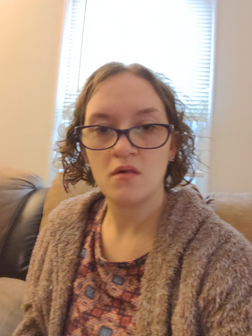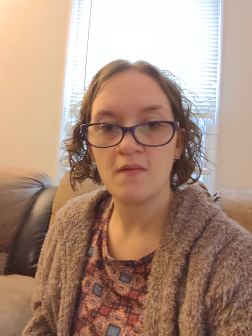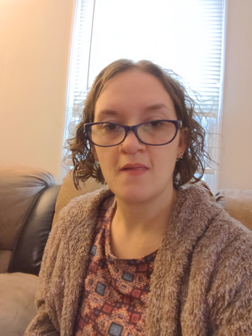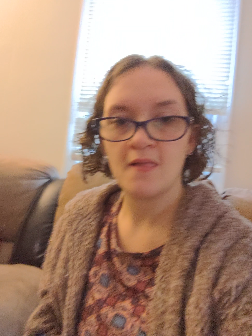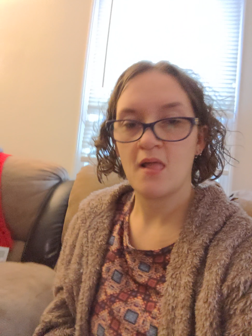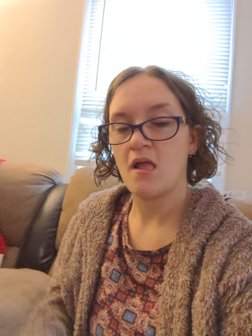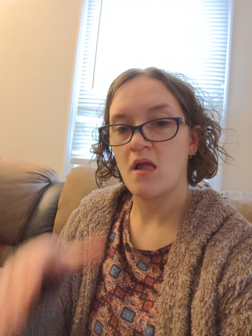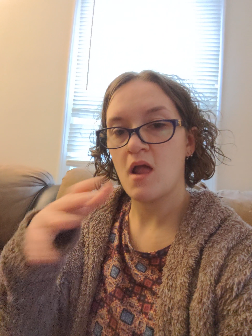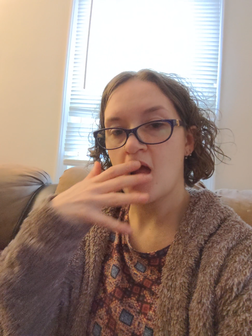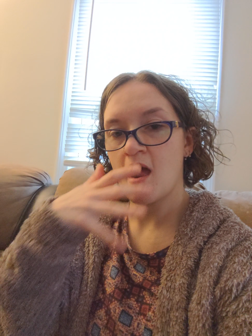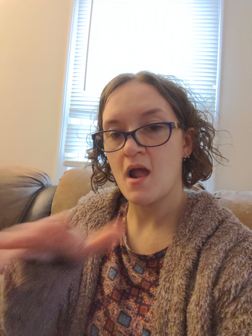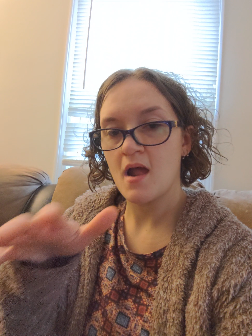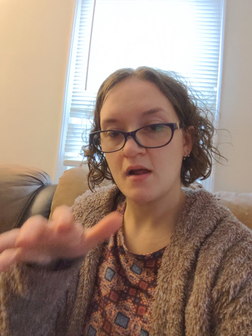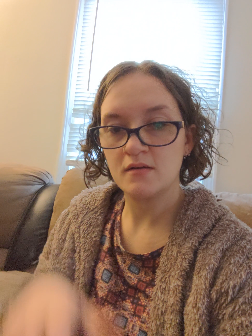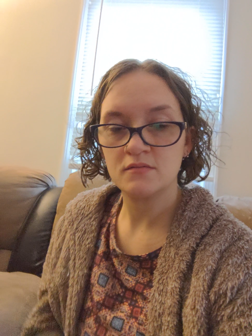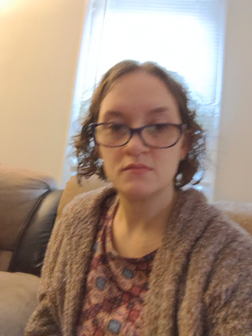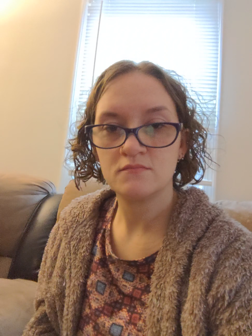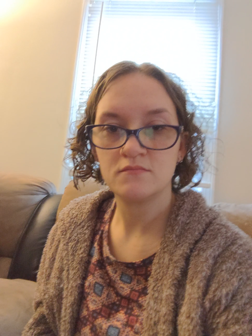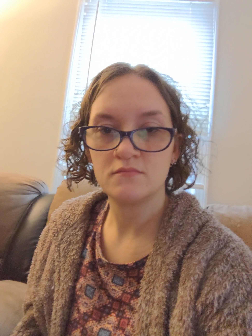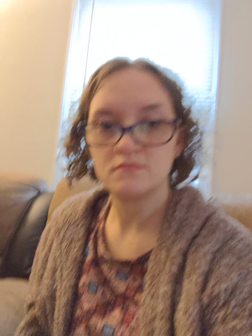hot